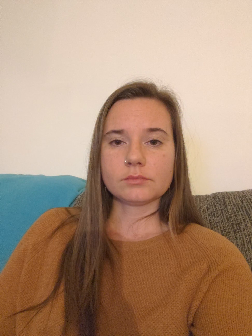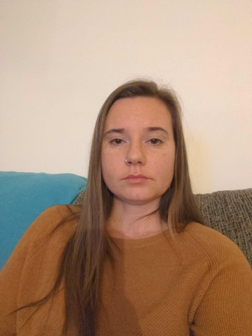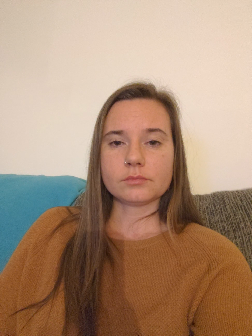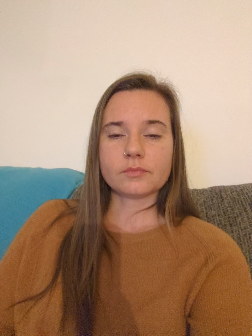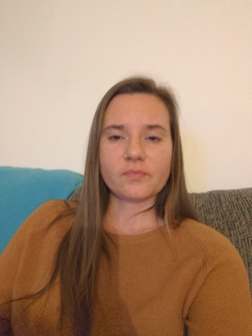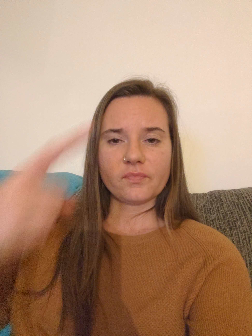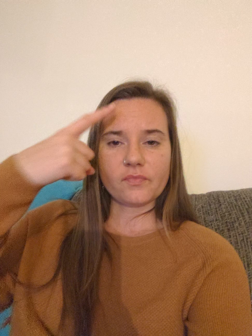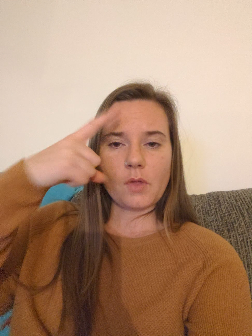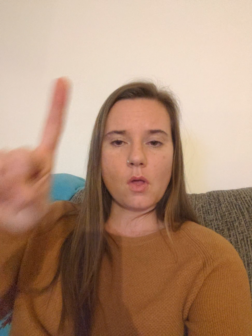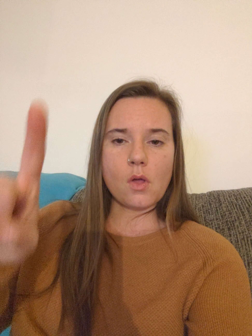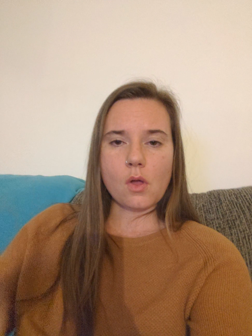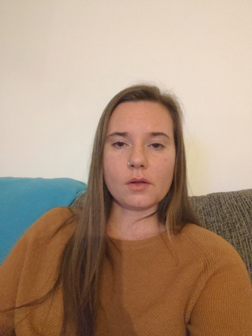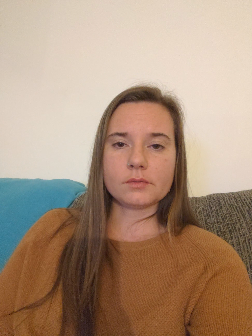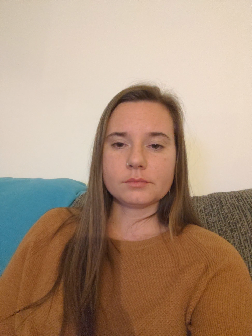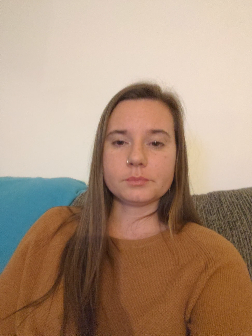for